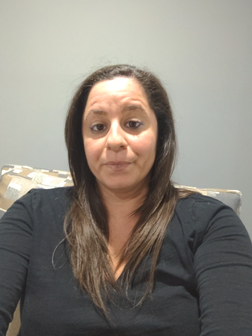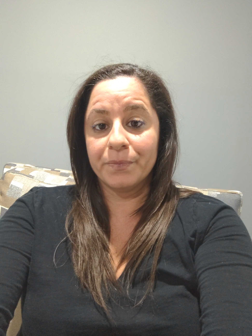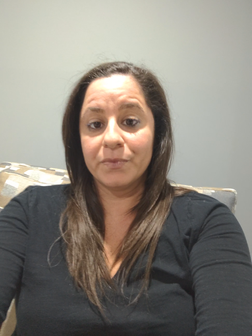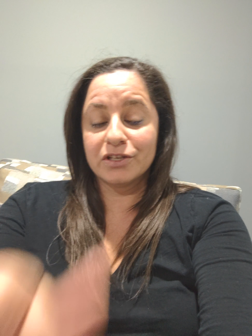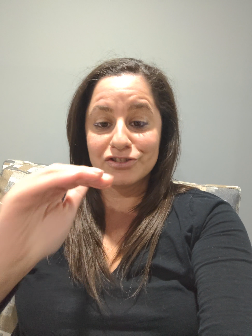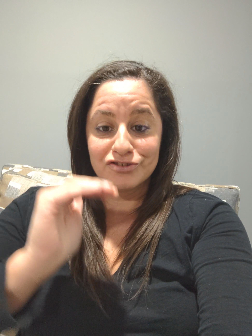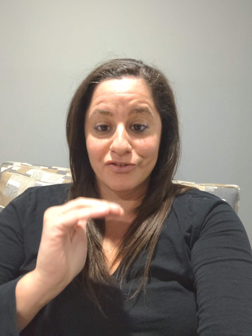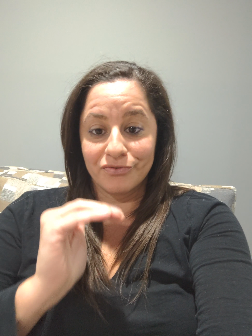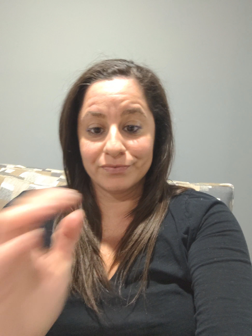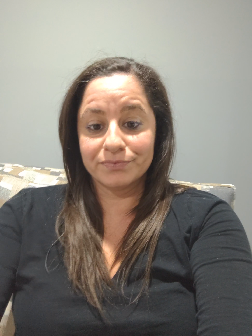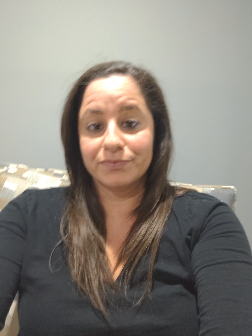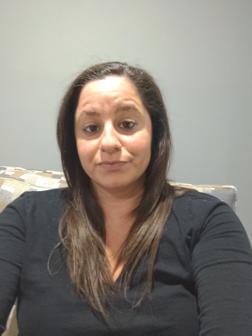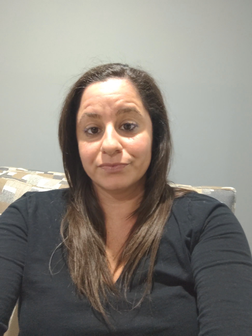child